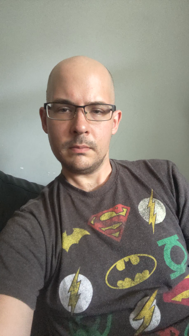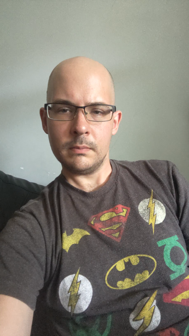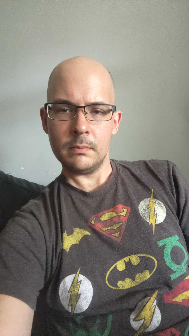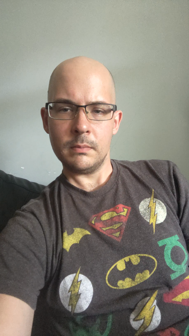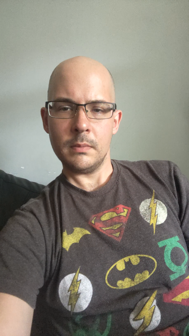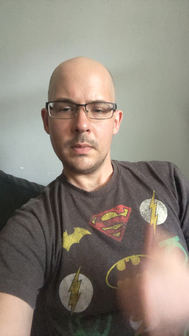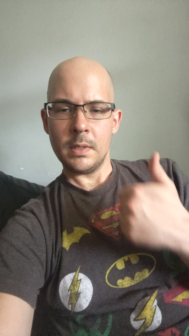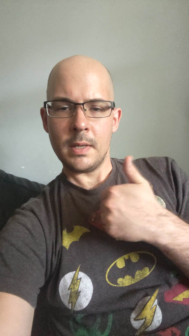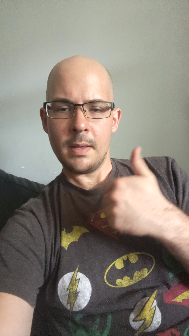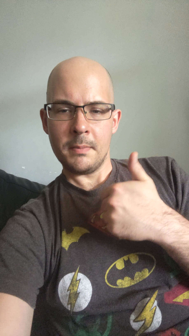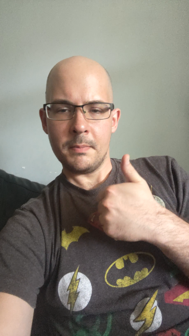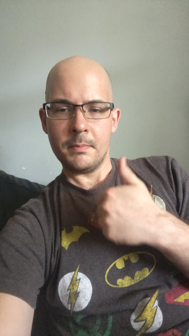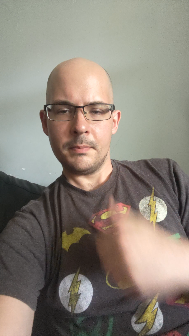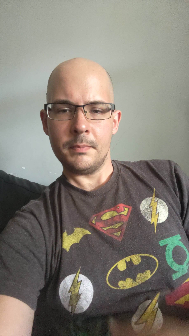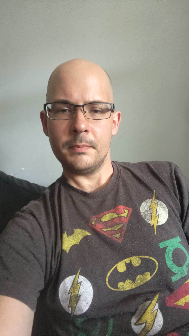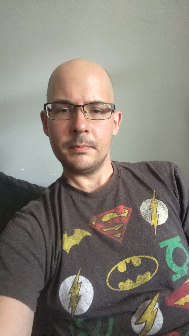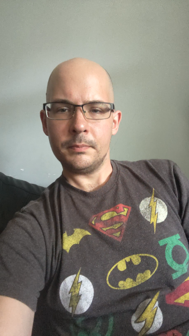game